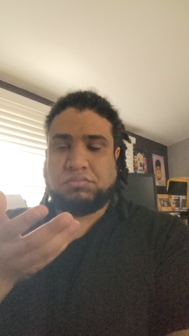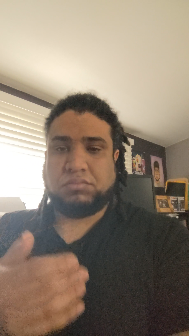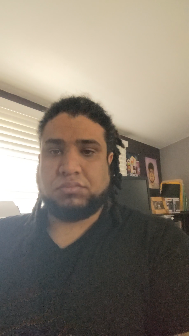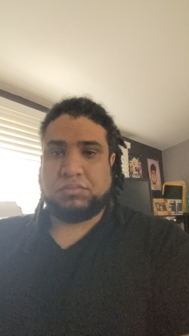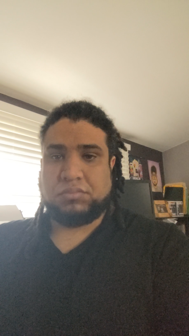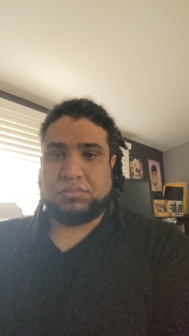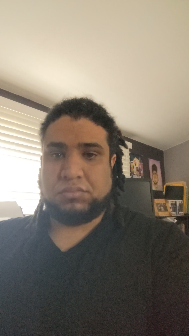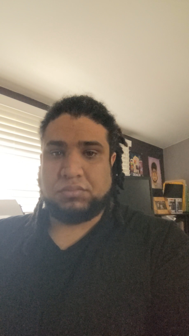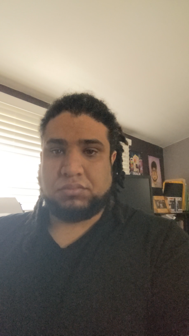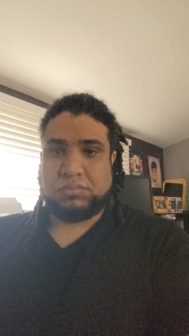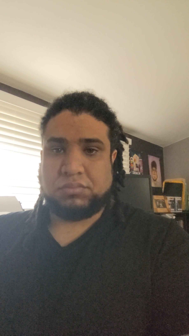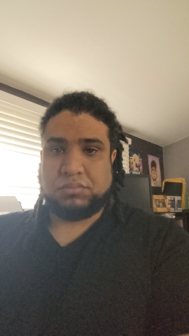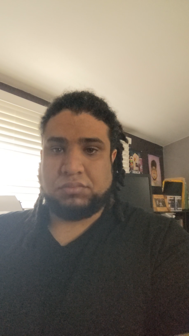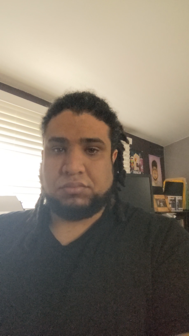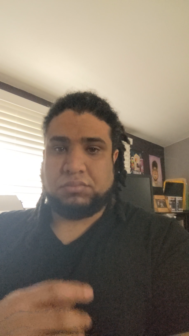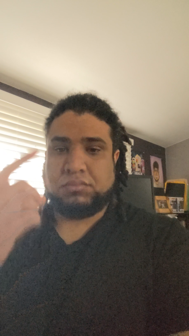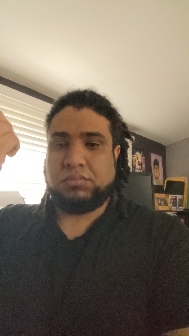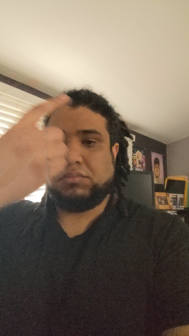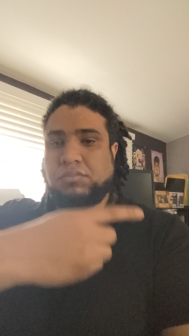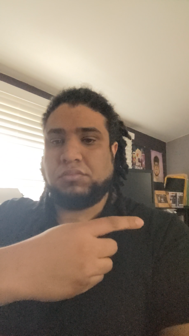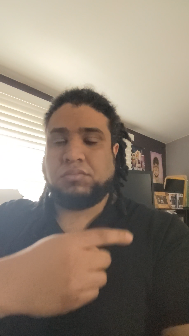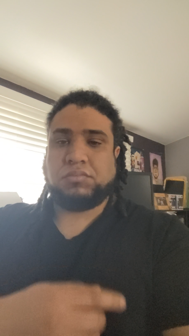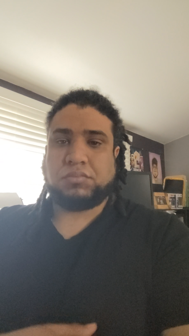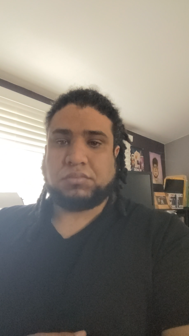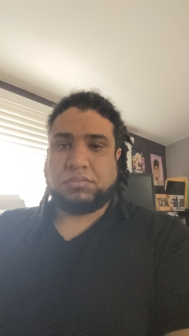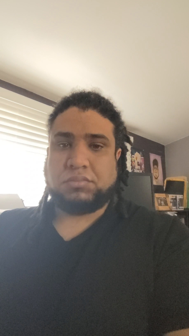day